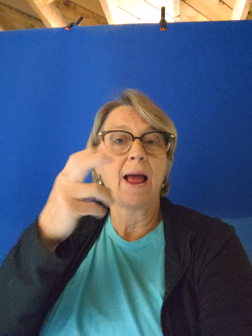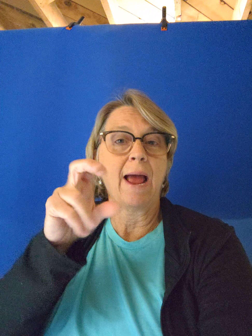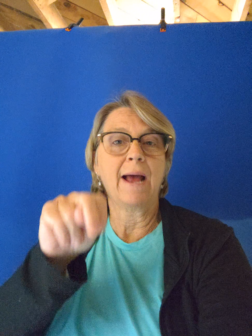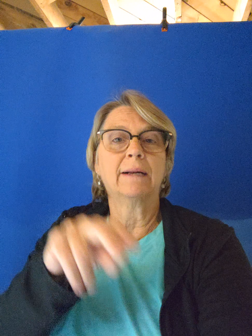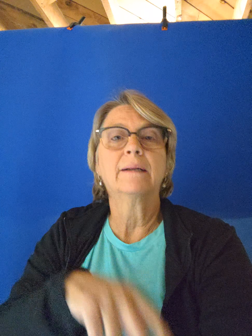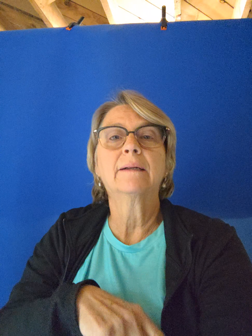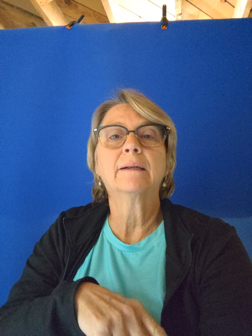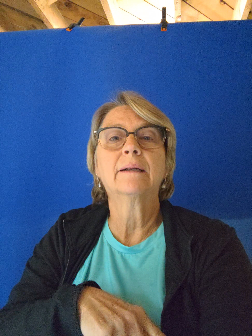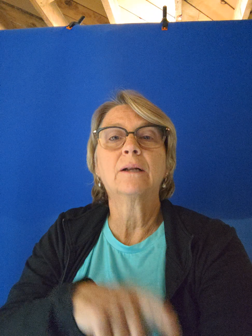hen